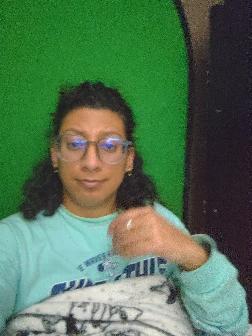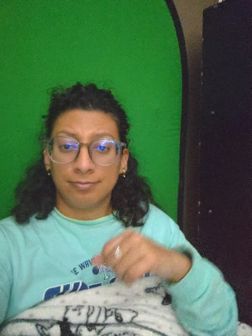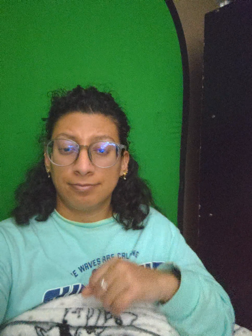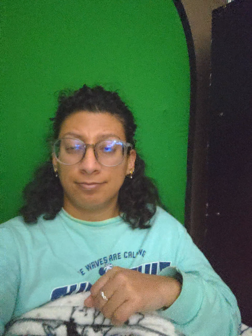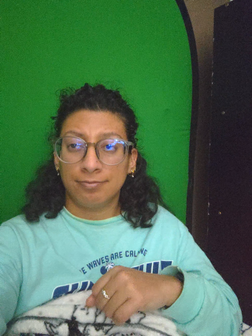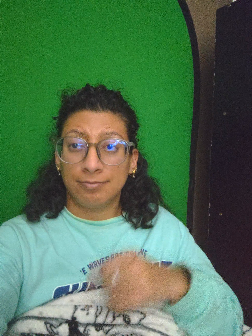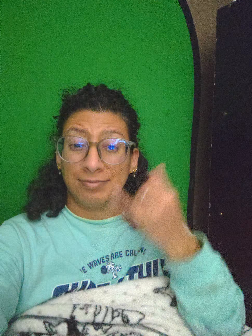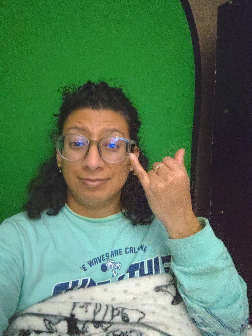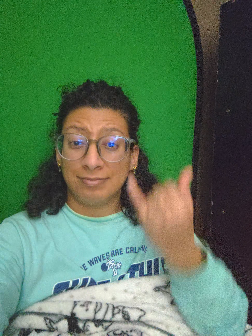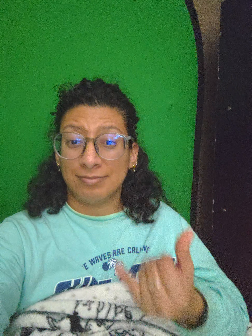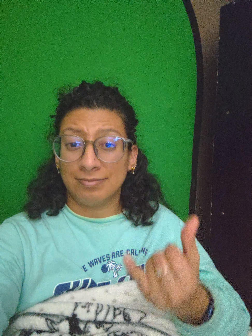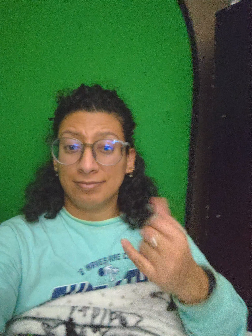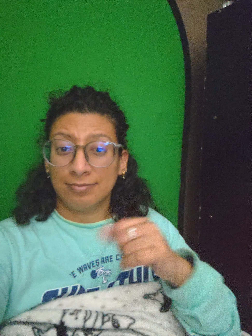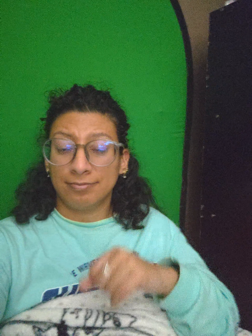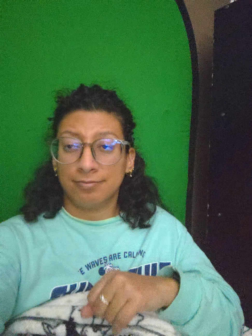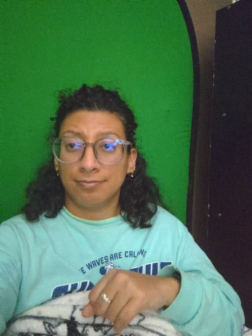now